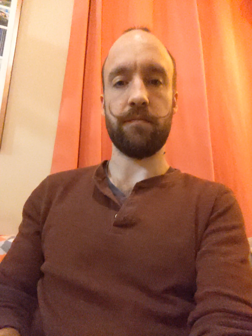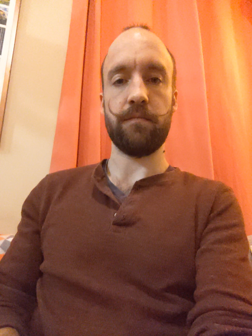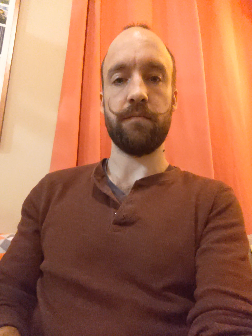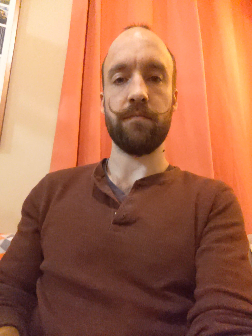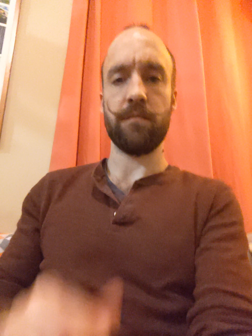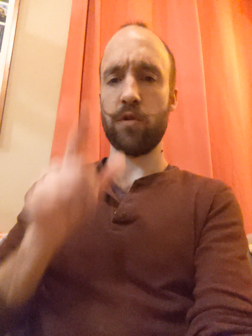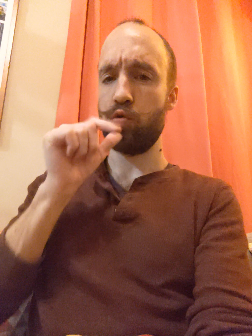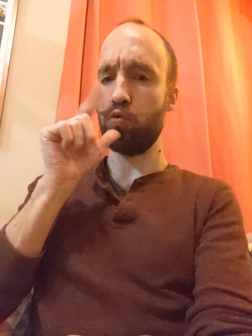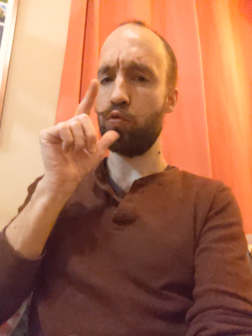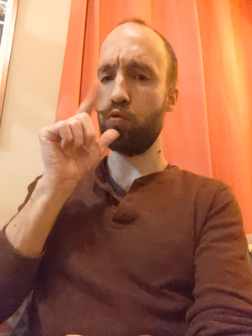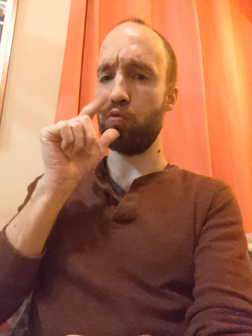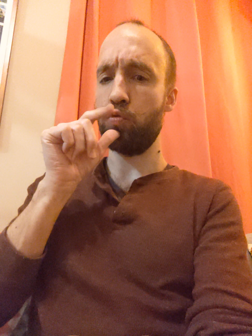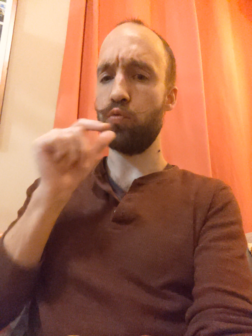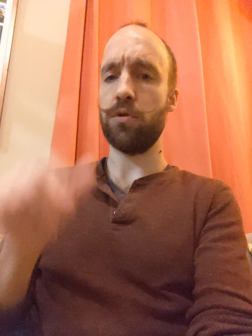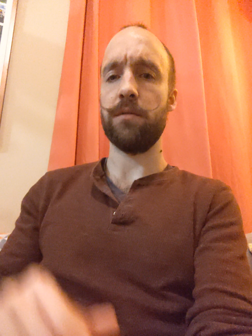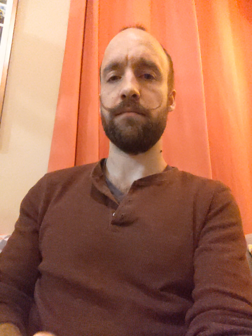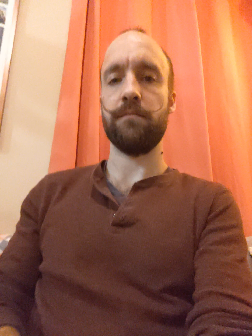who